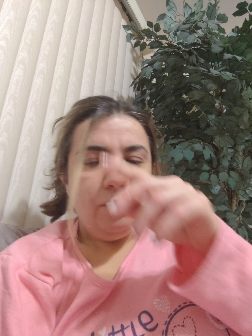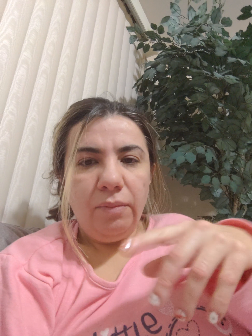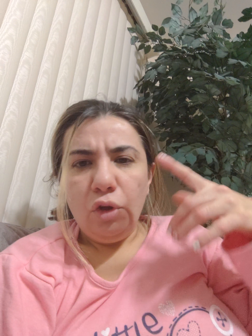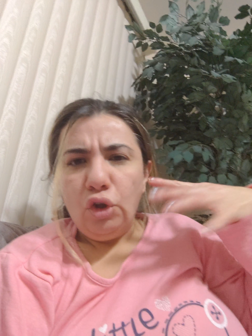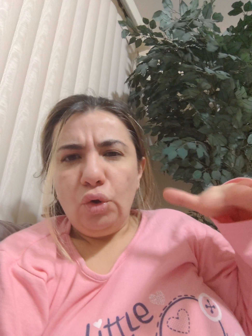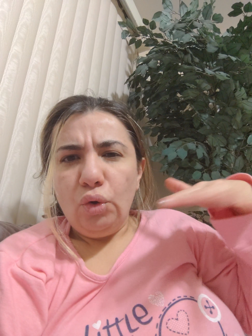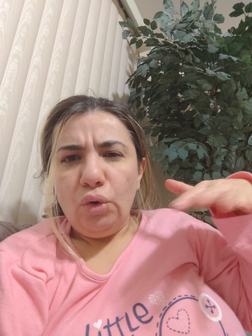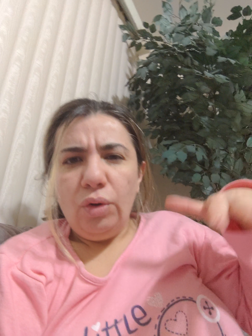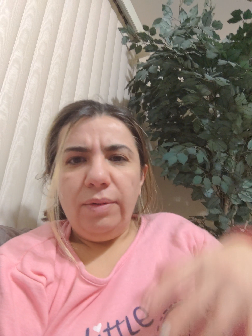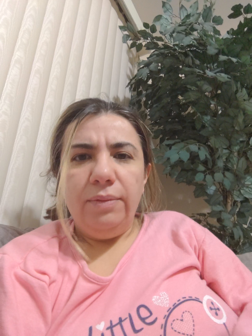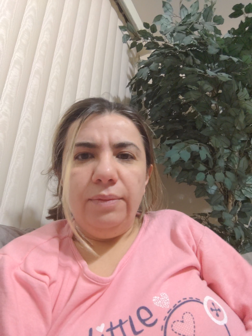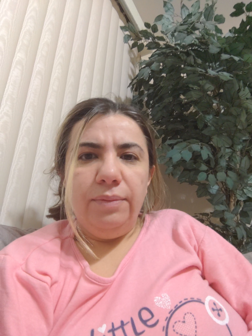noisy